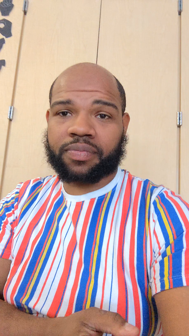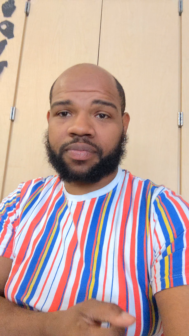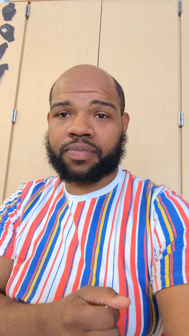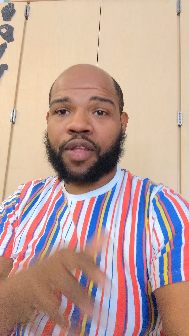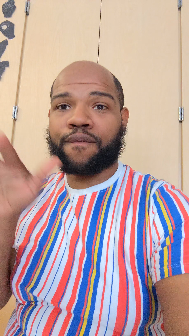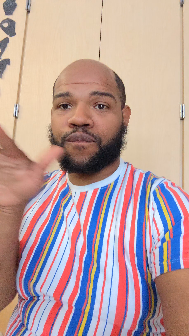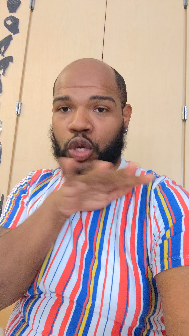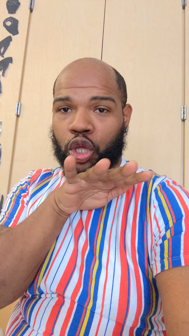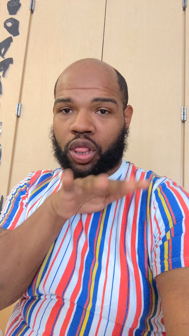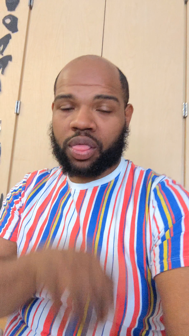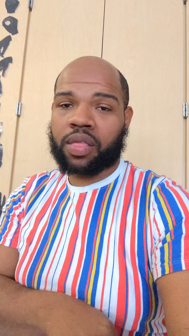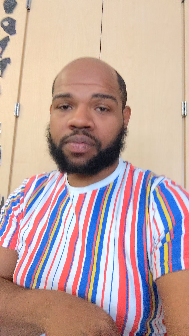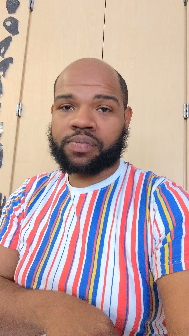full